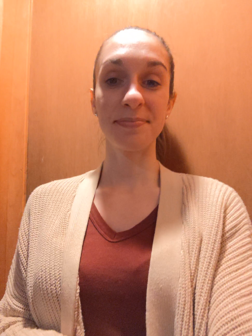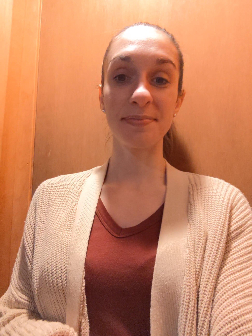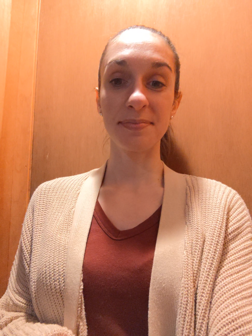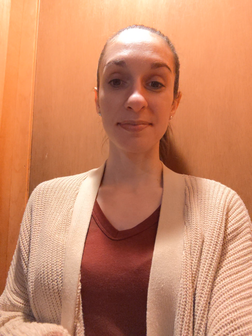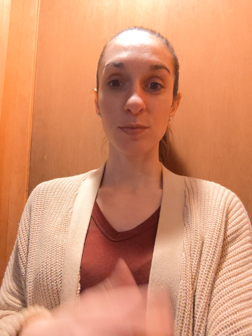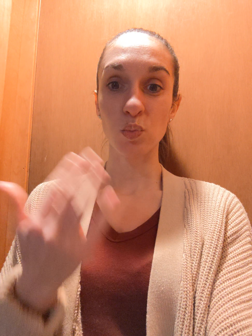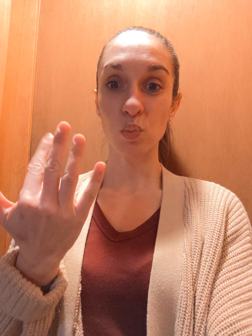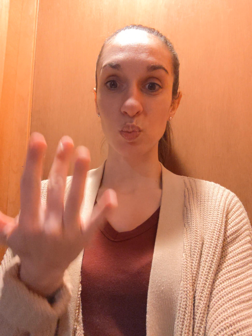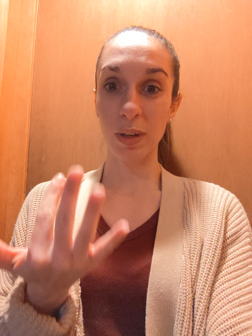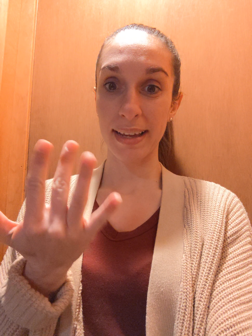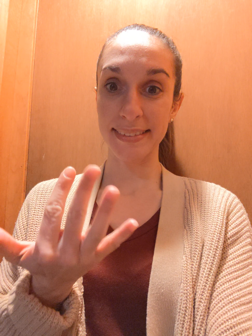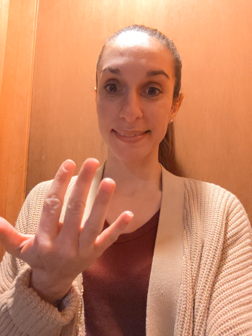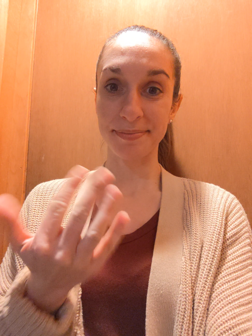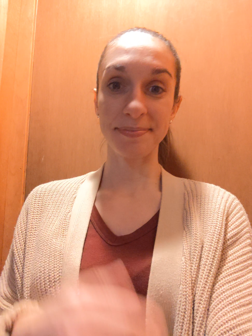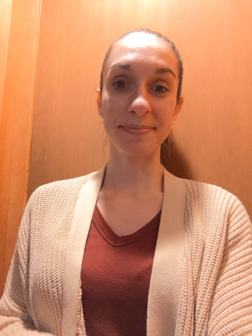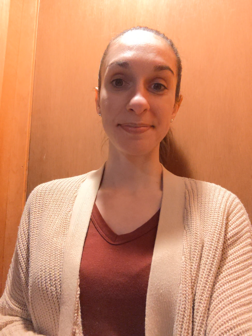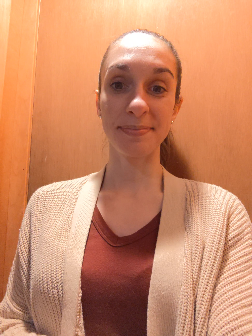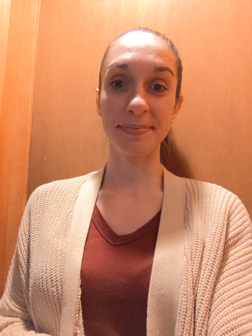wait